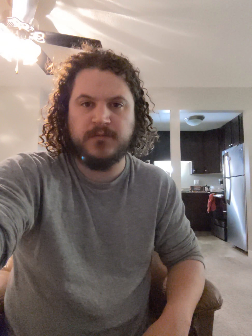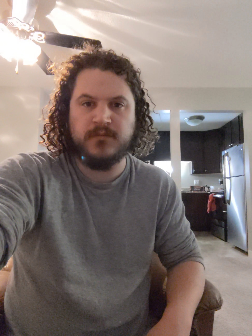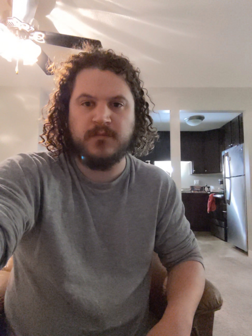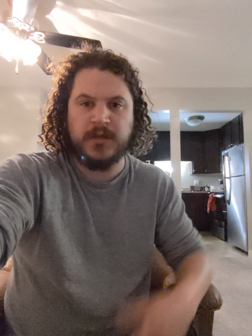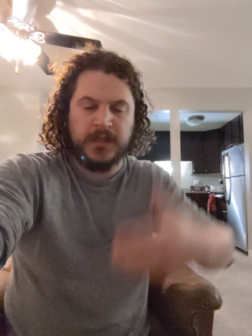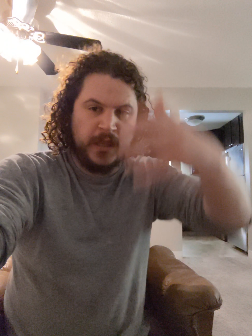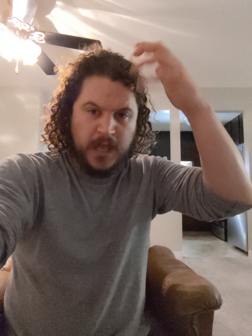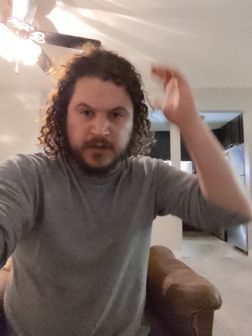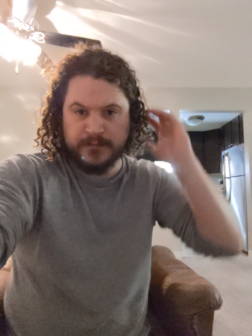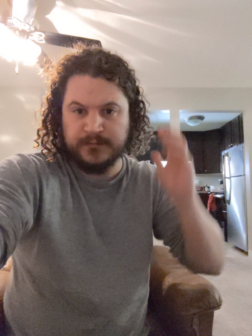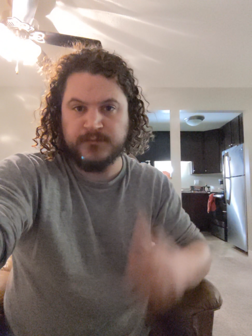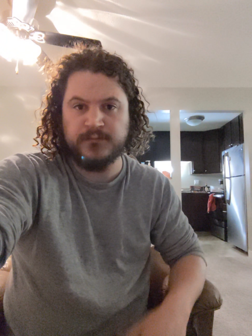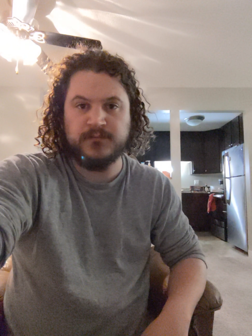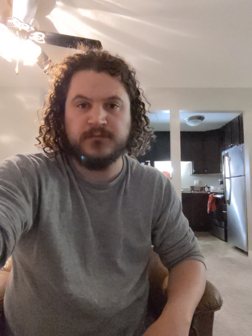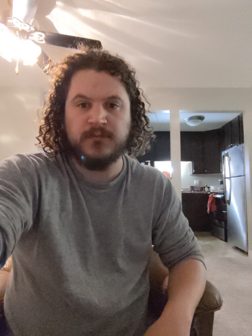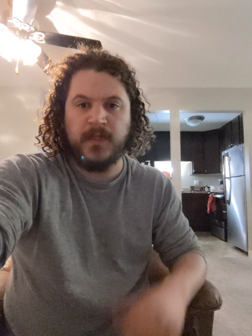lion